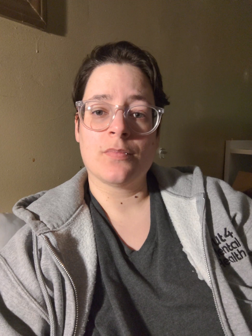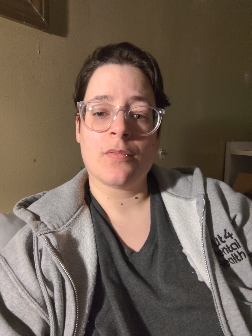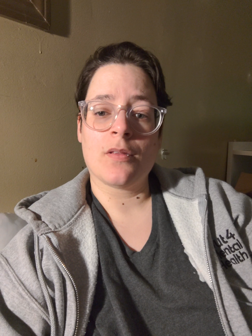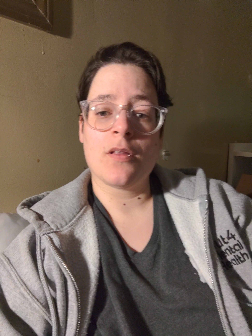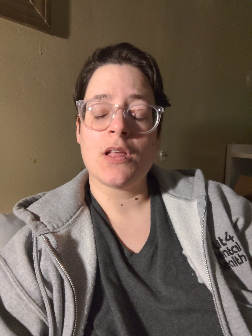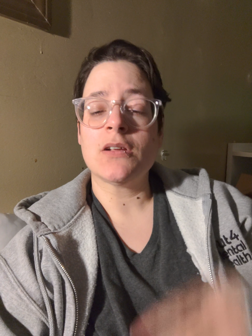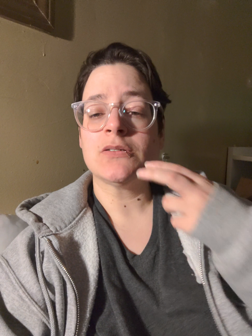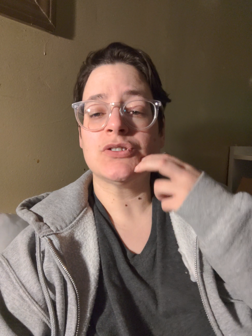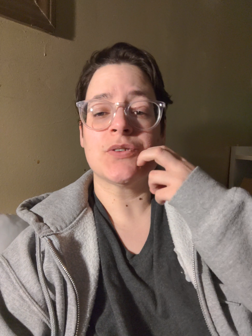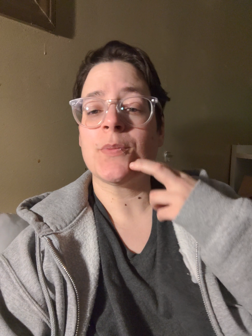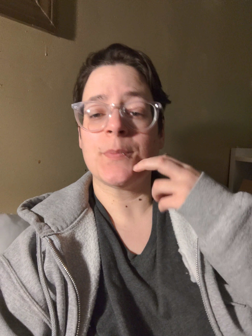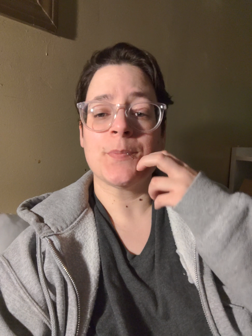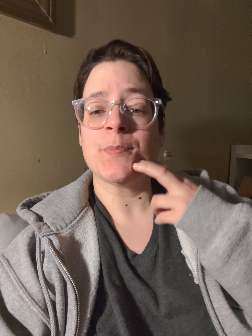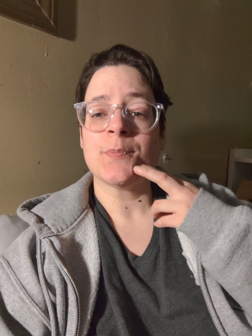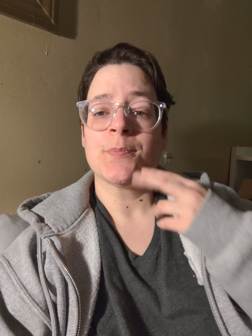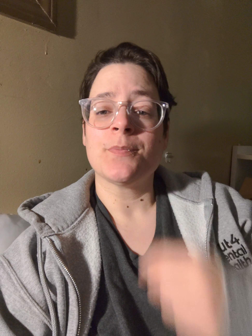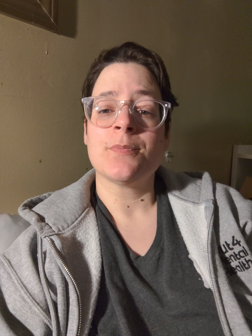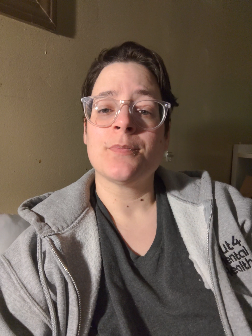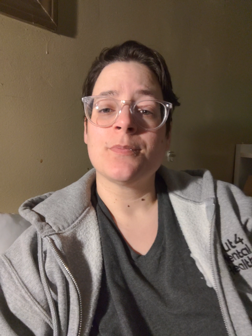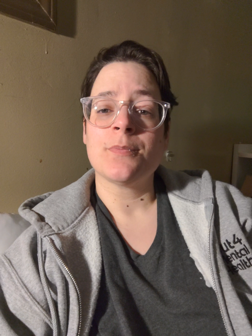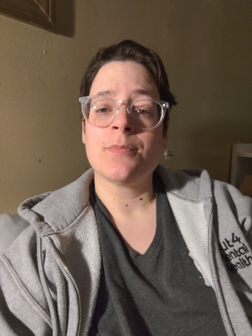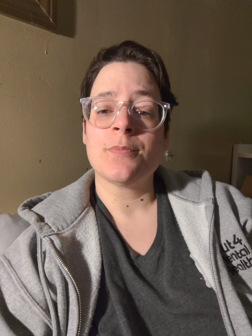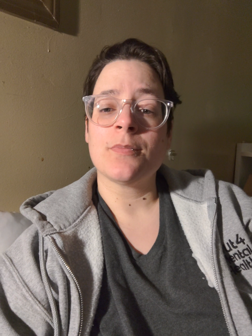gum